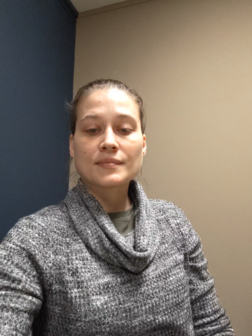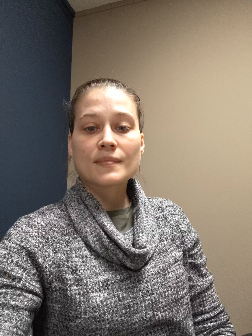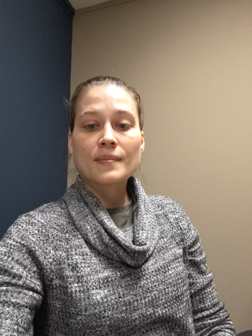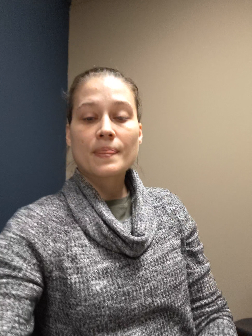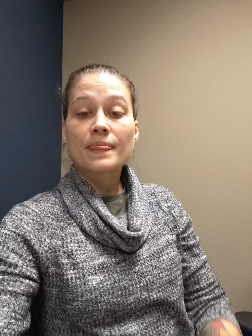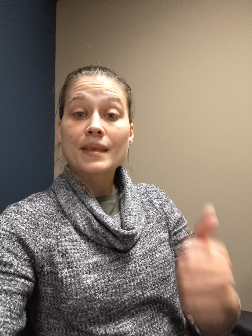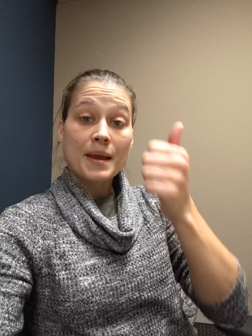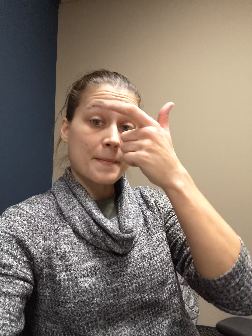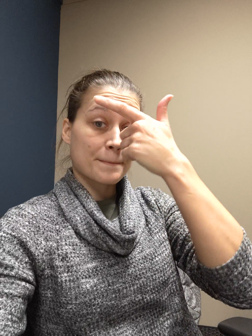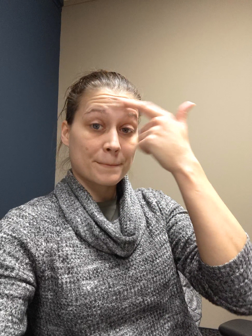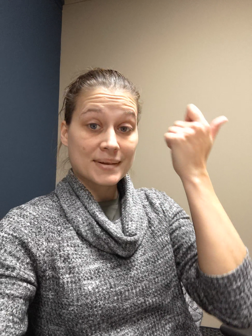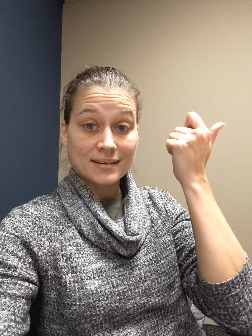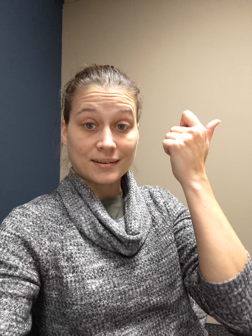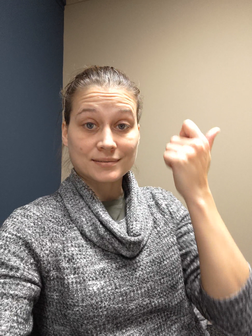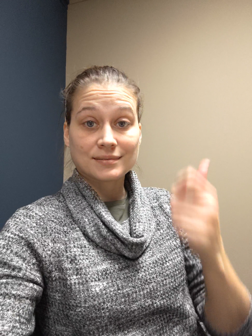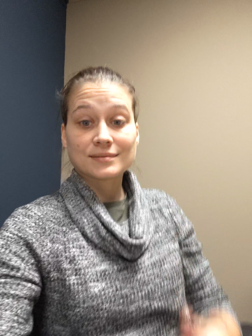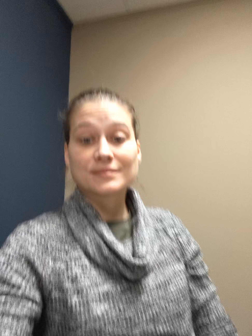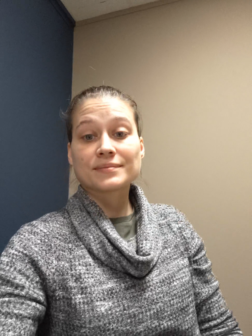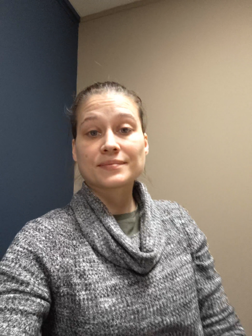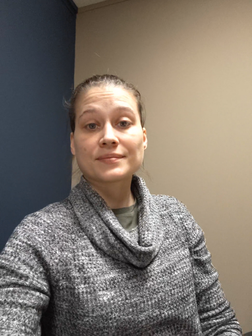because